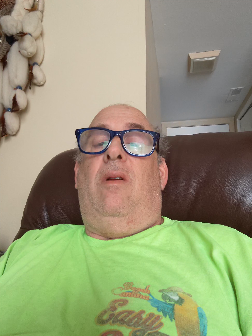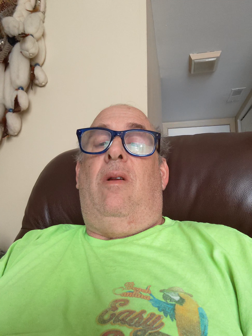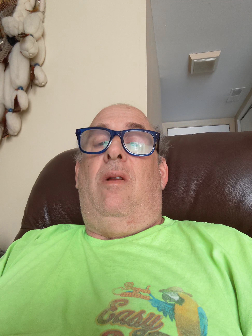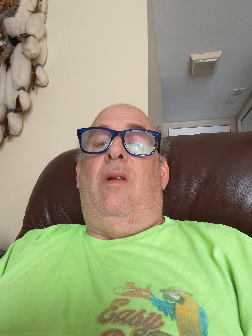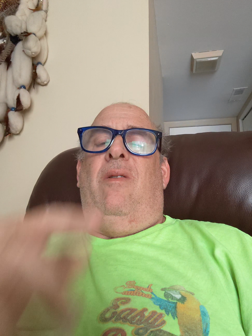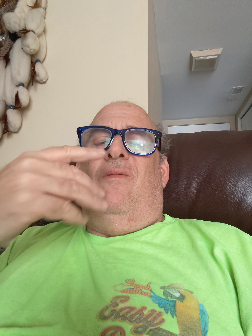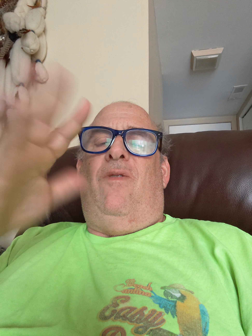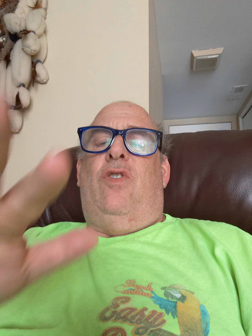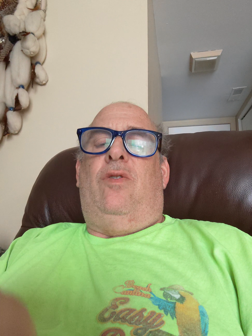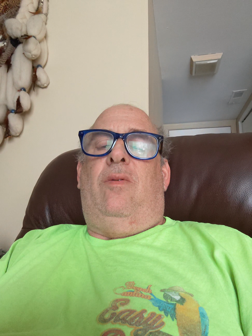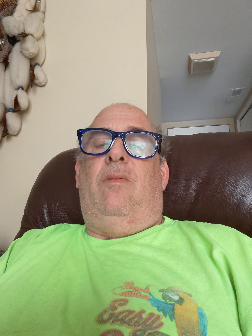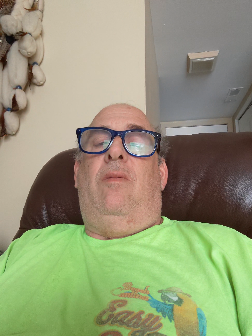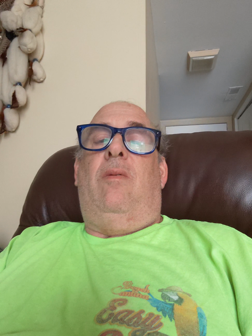finish